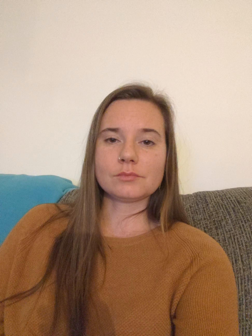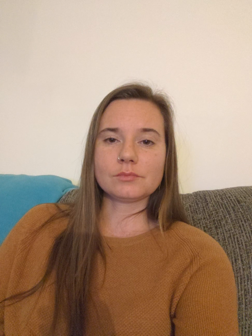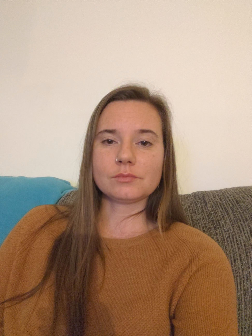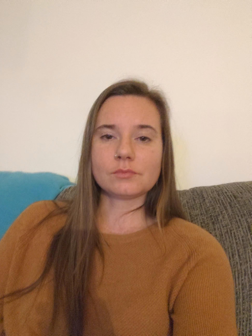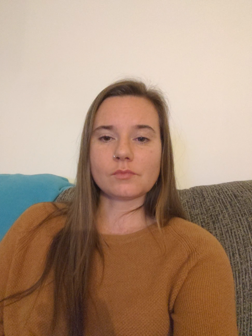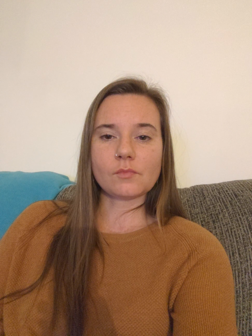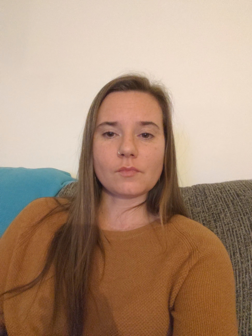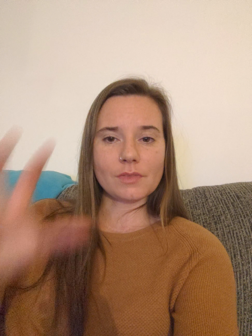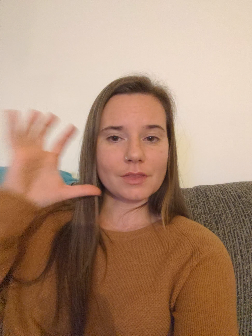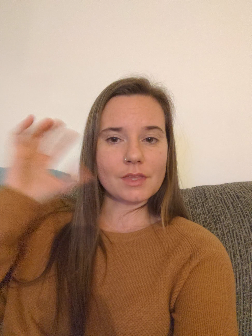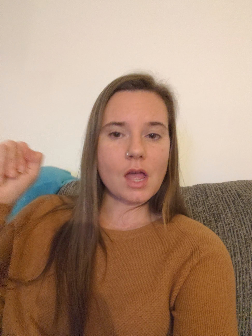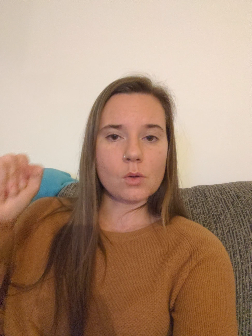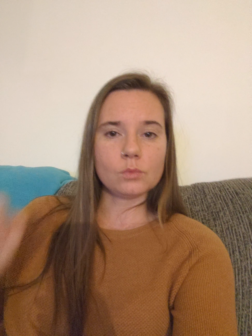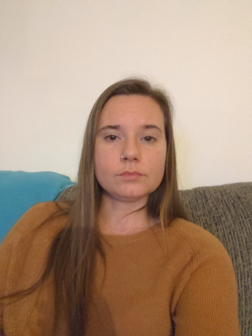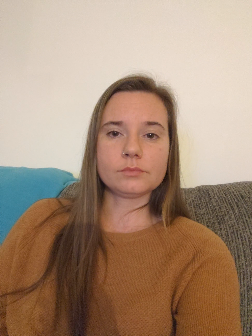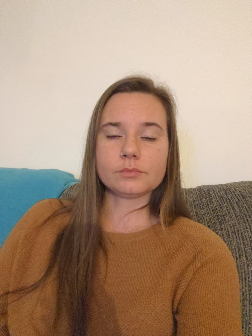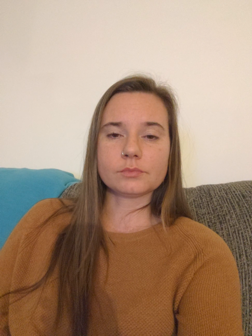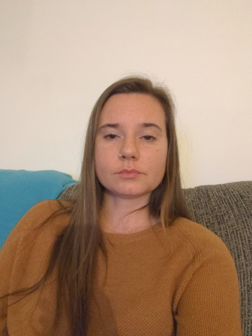loud